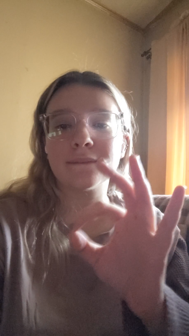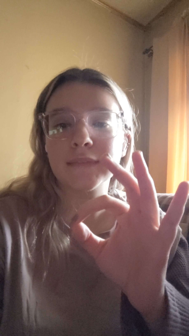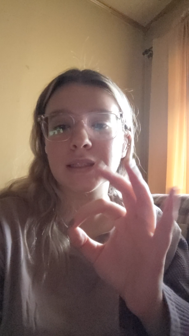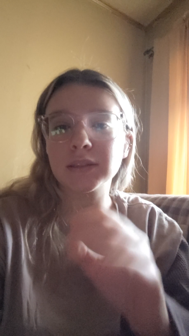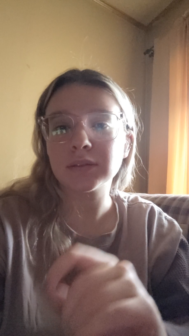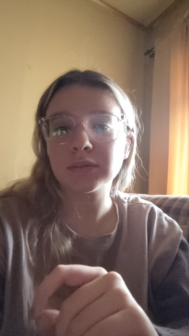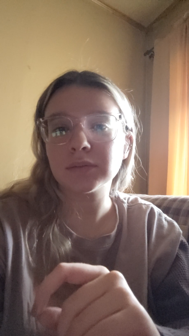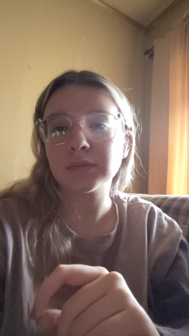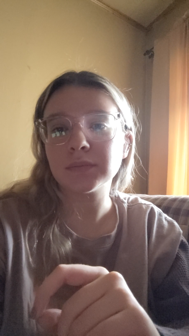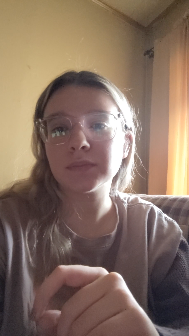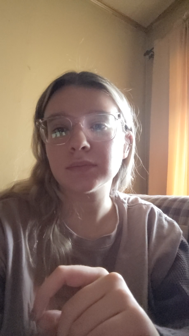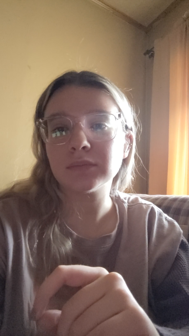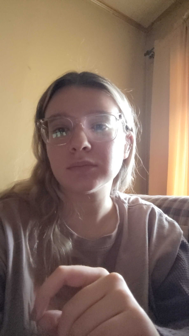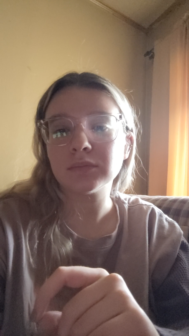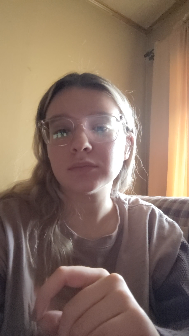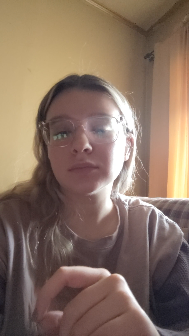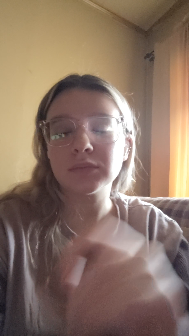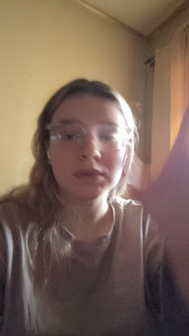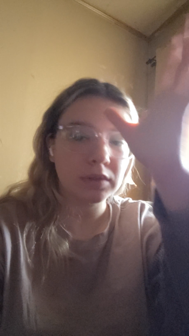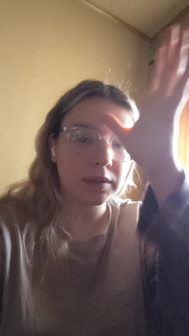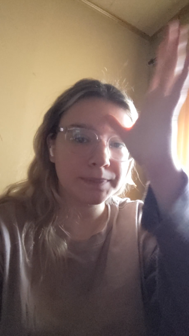daddy